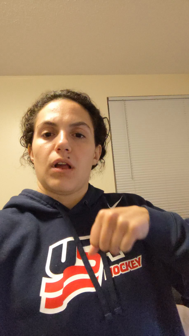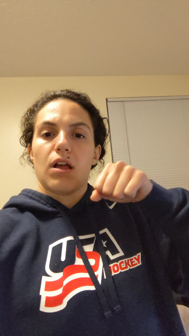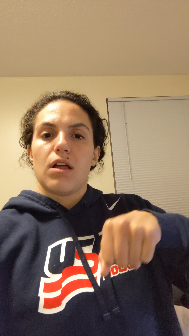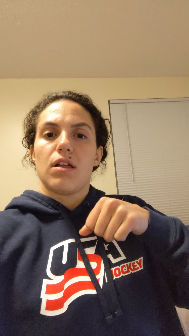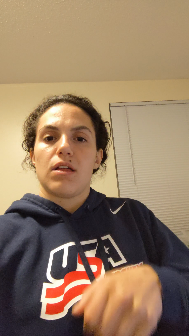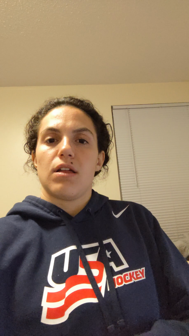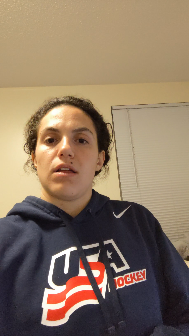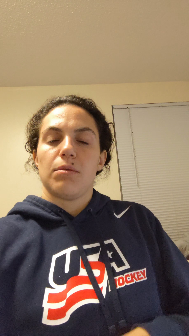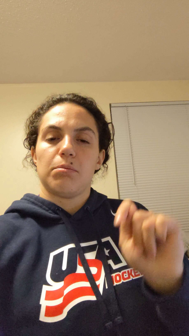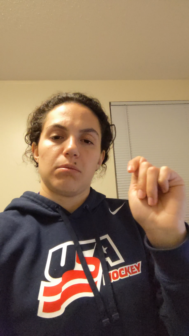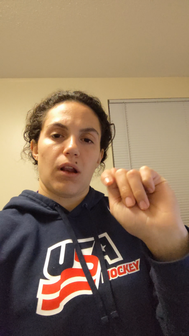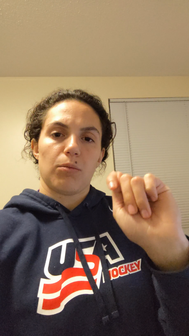bathroom